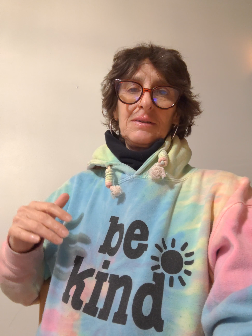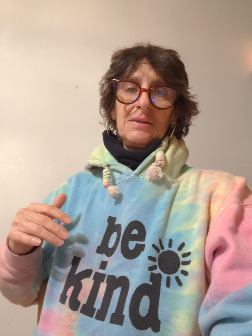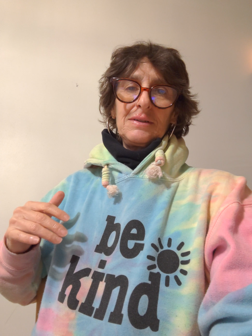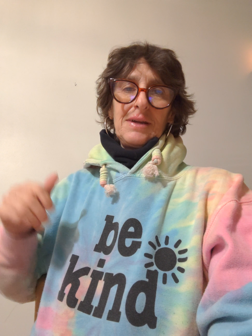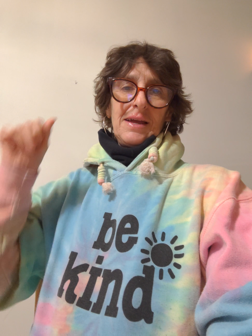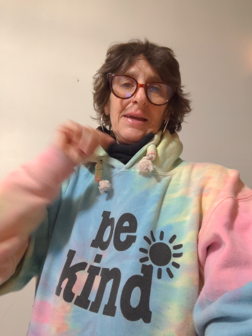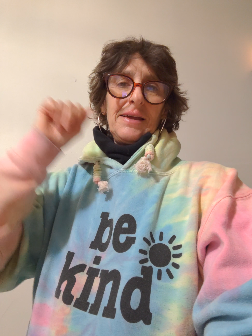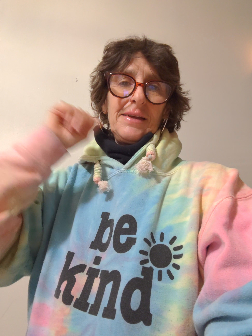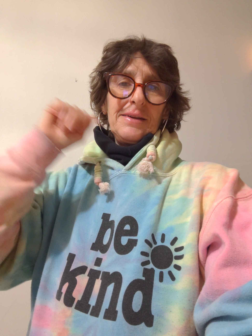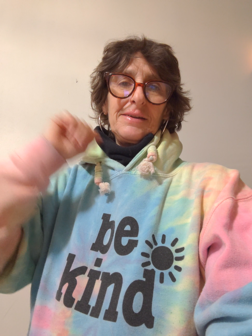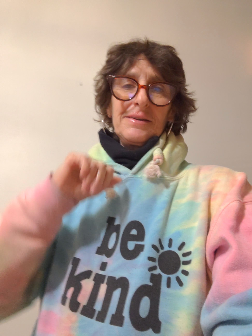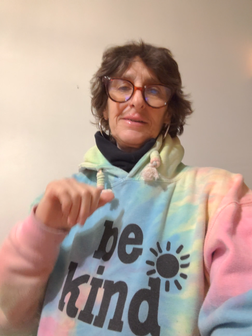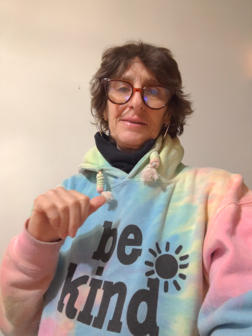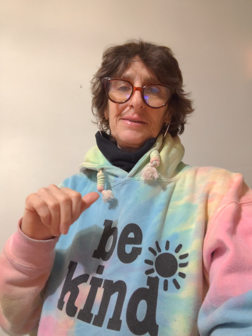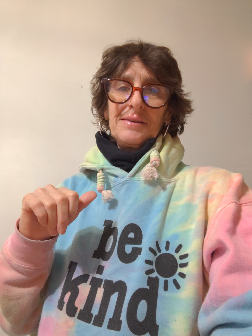aunt